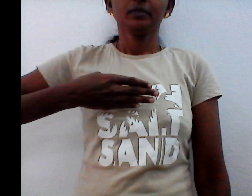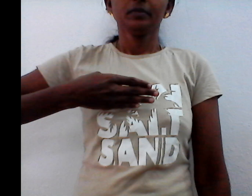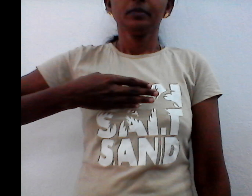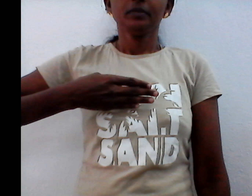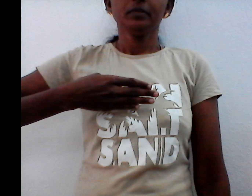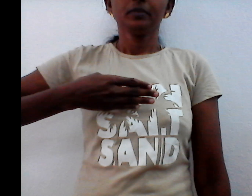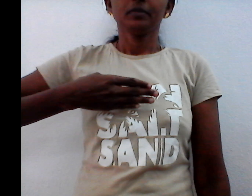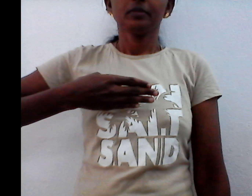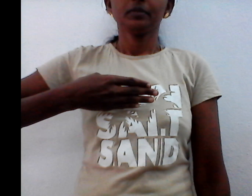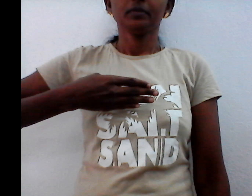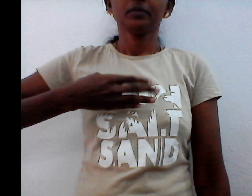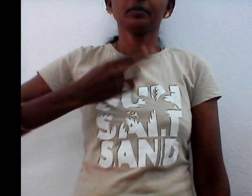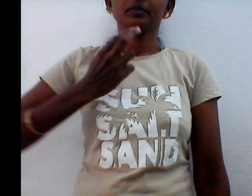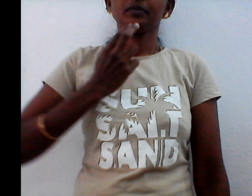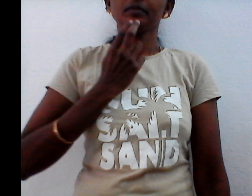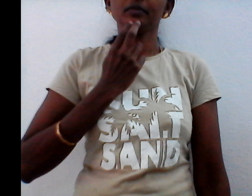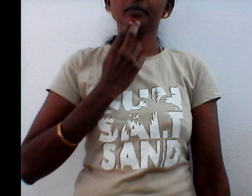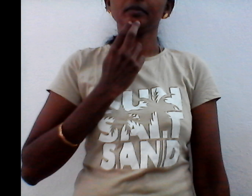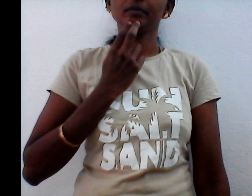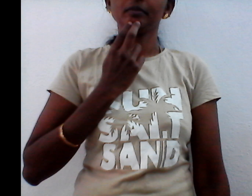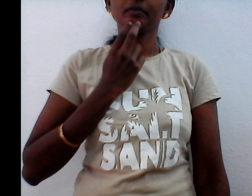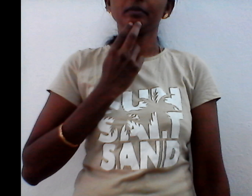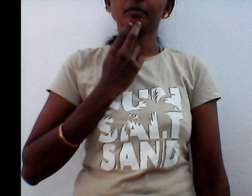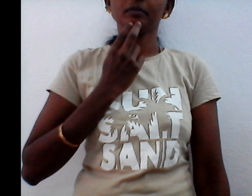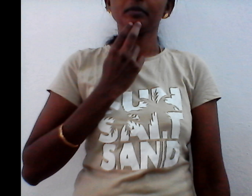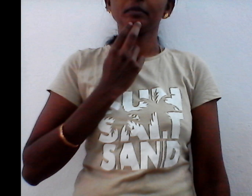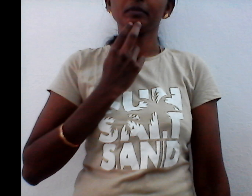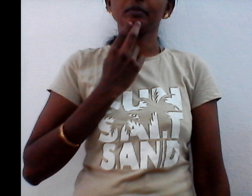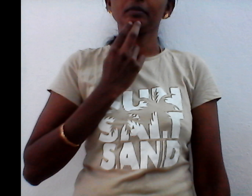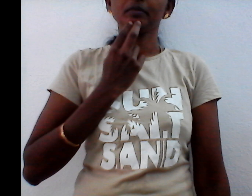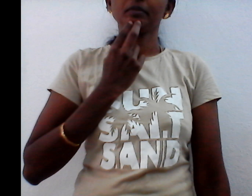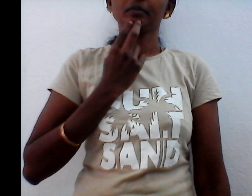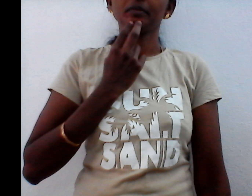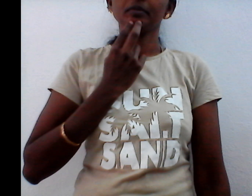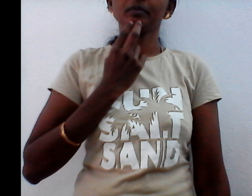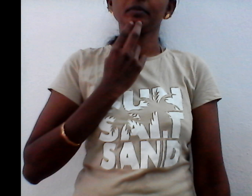അഃ